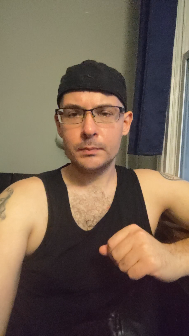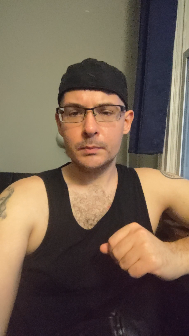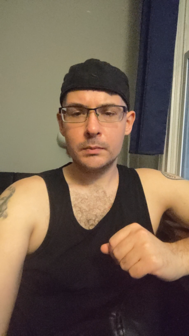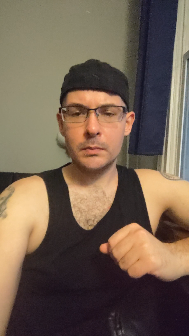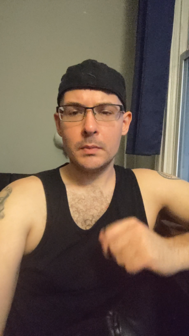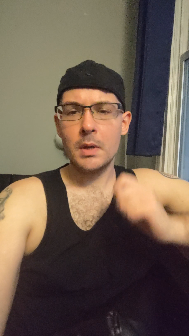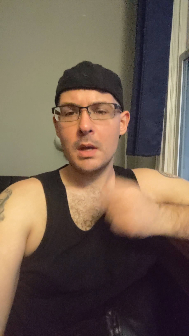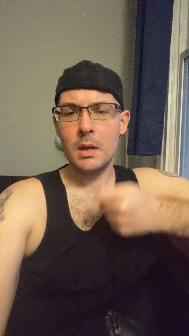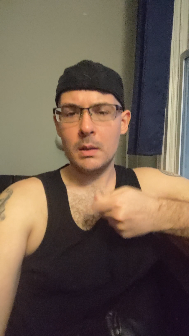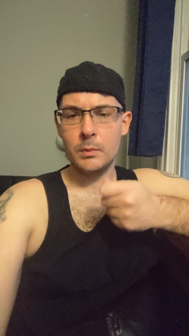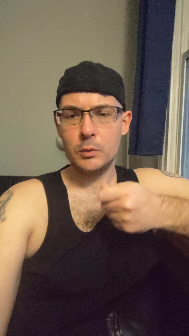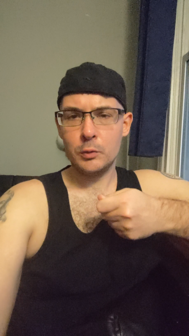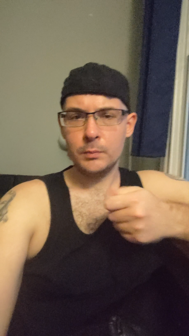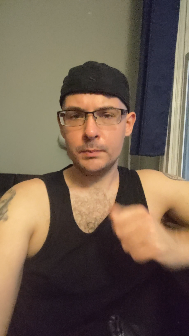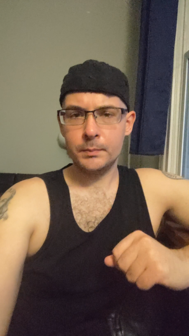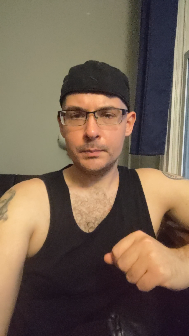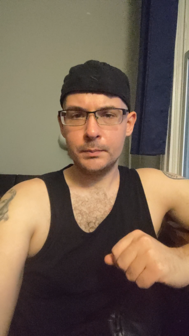hammer